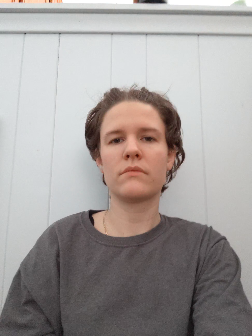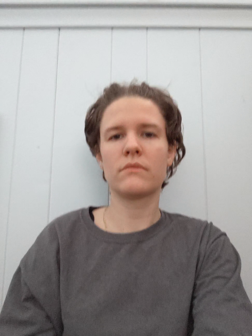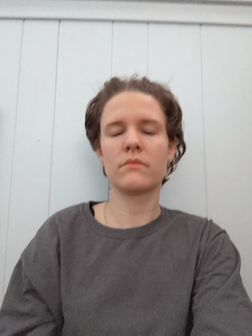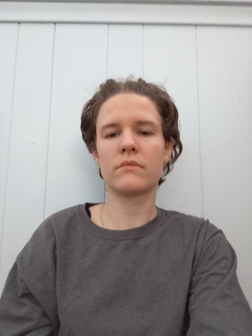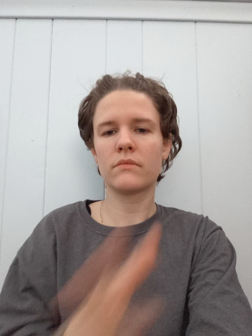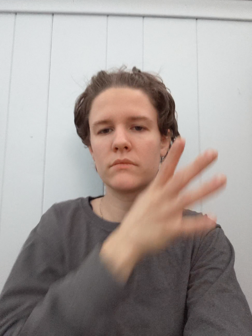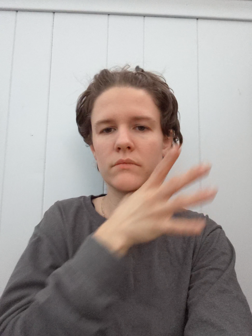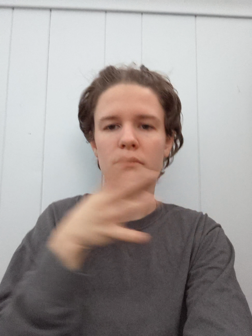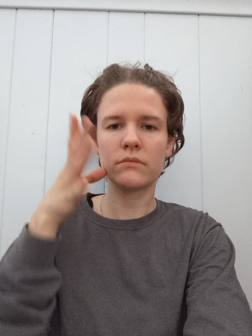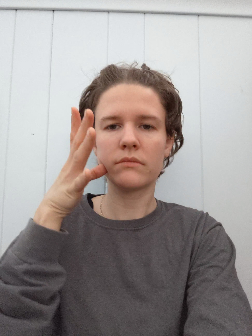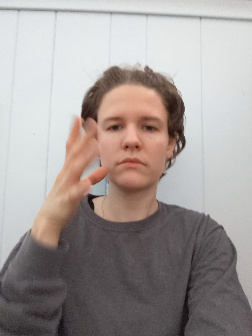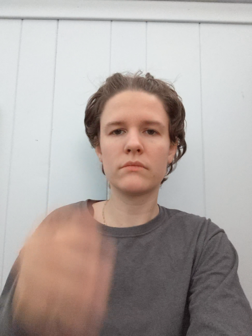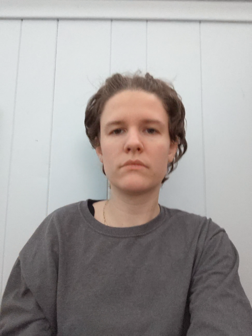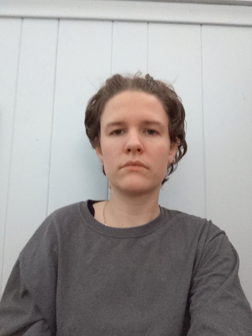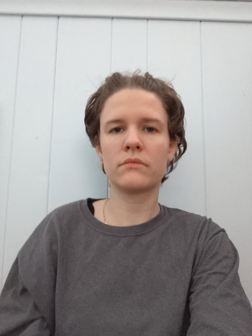farm